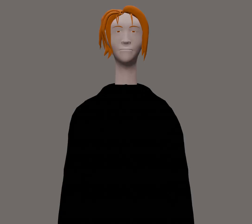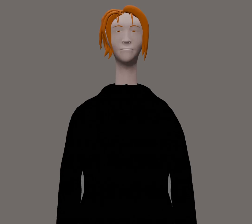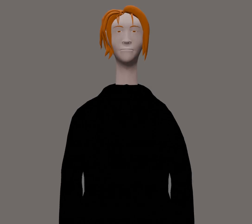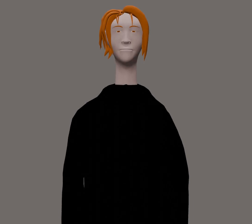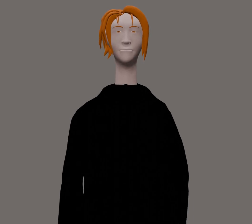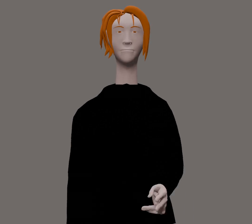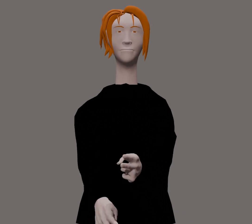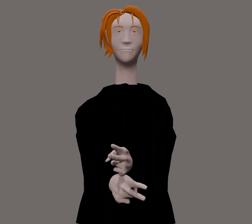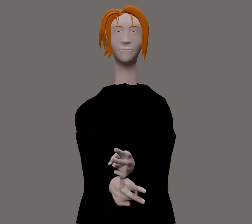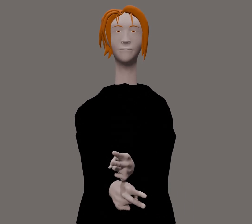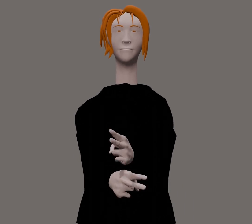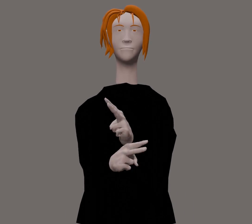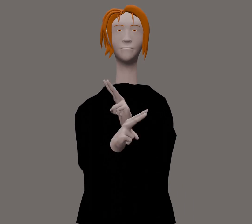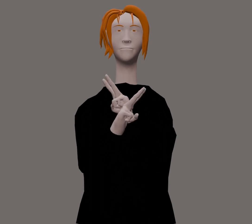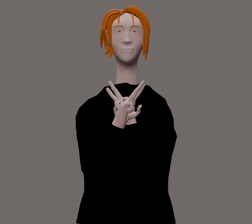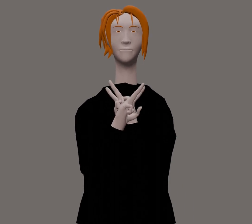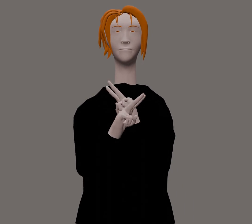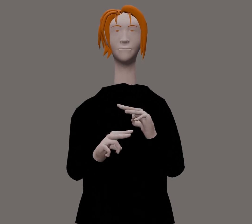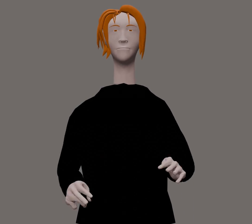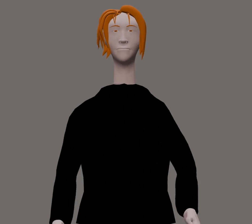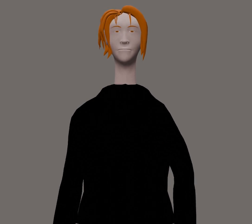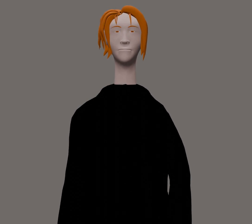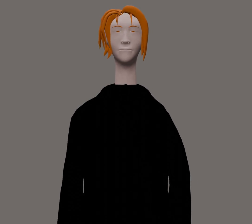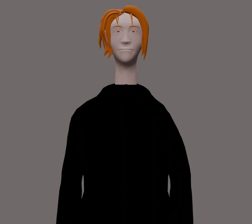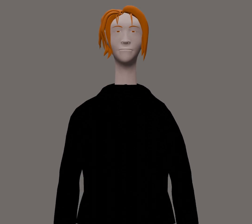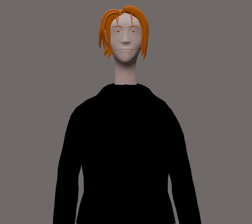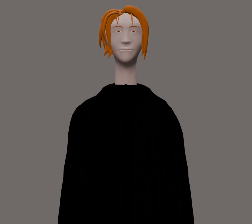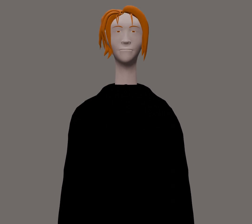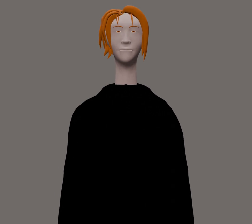Borrow From Someone